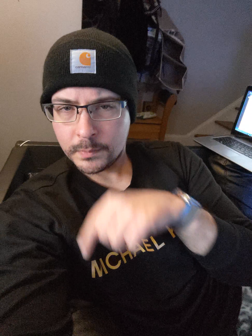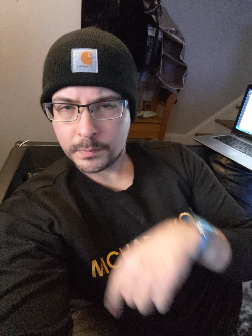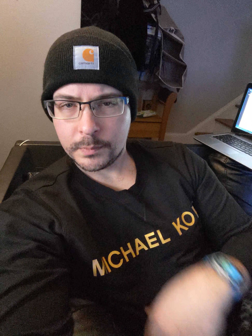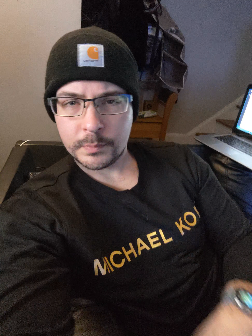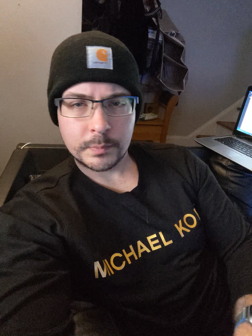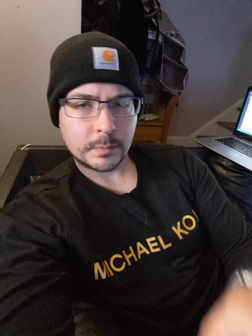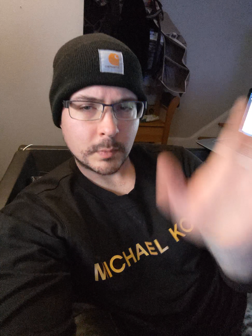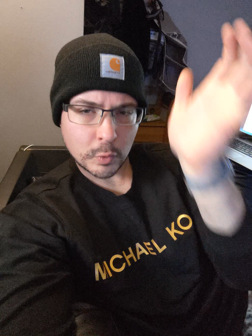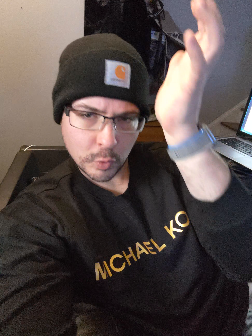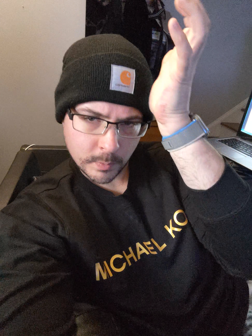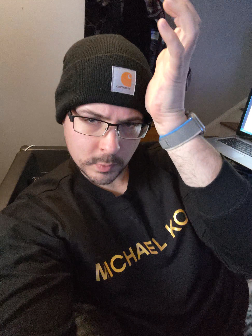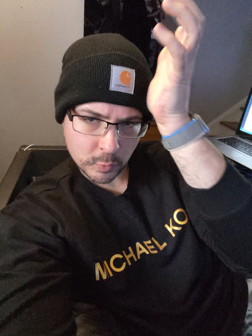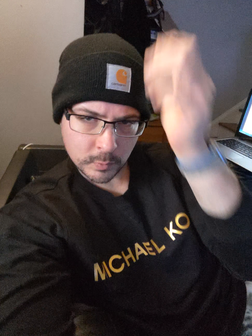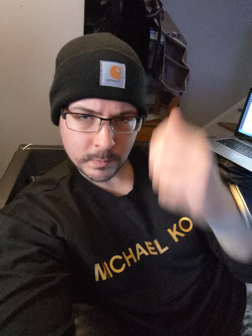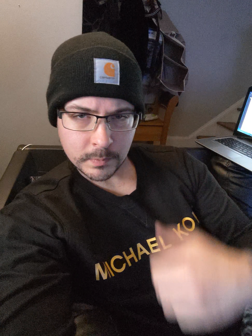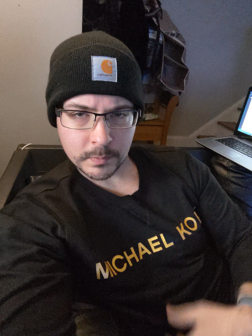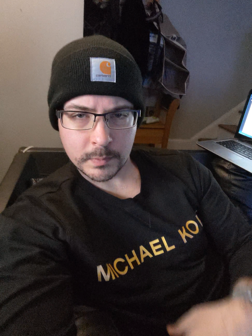garbage